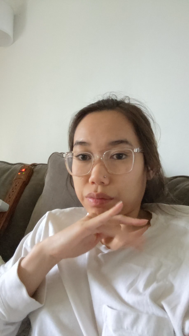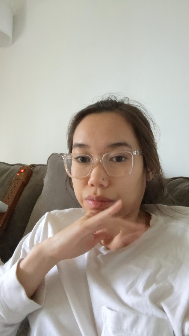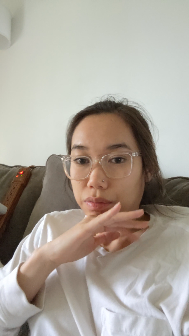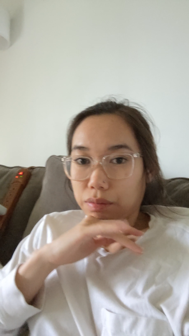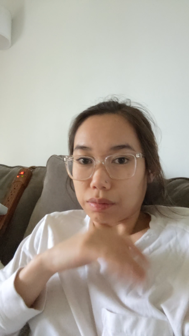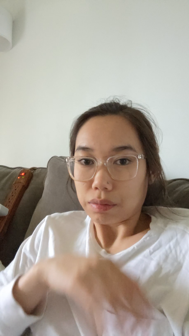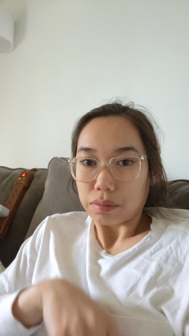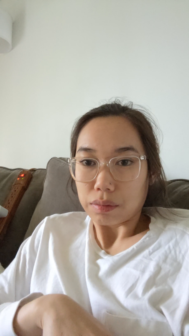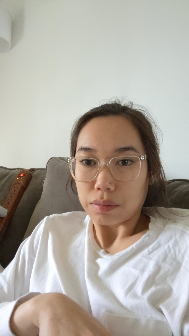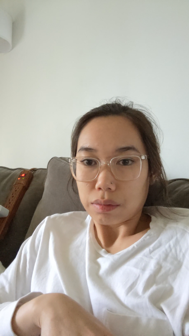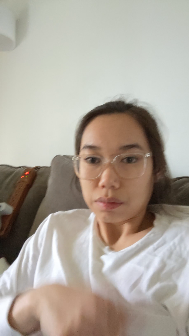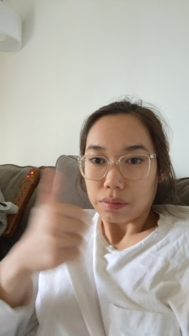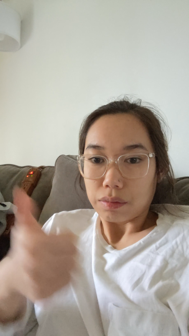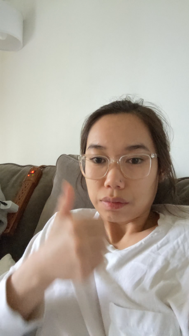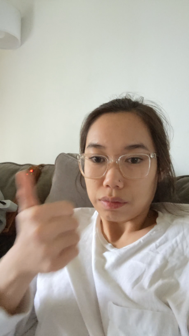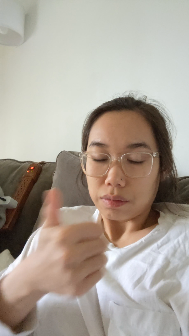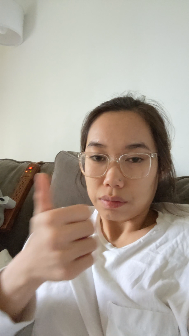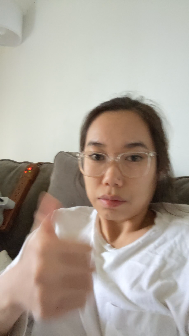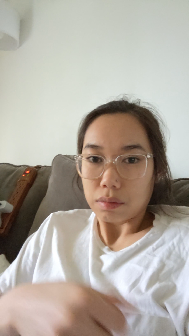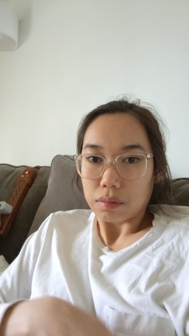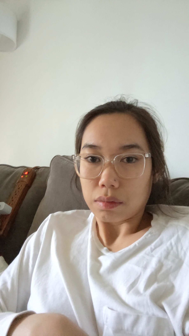chase